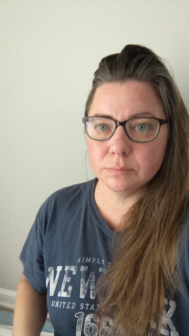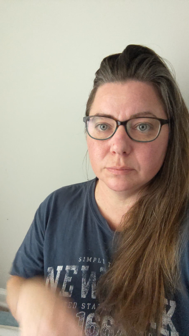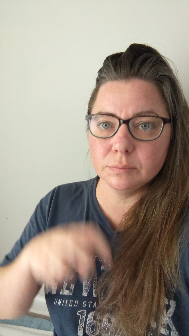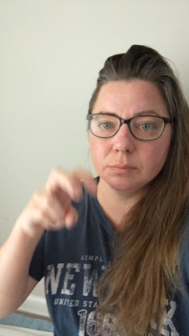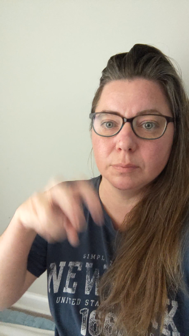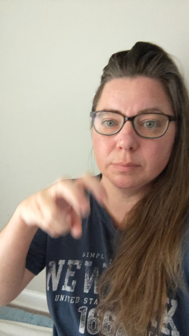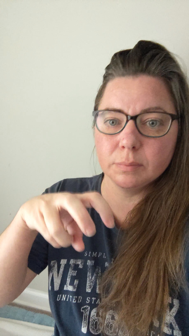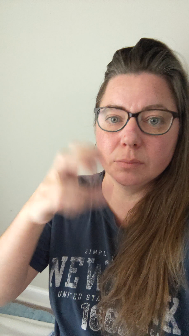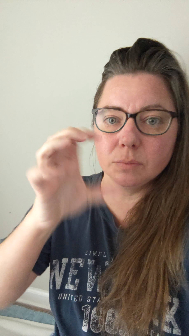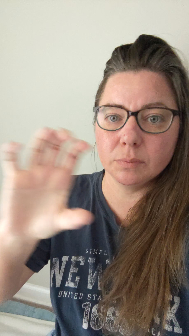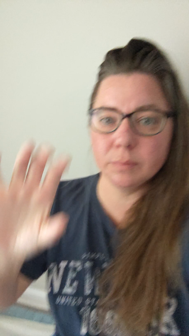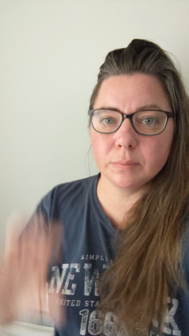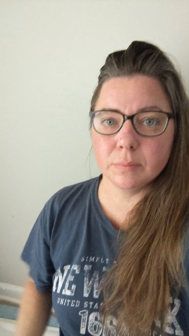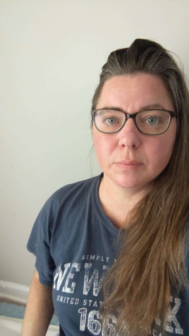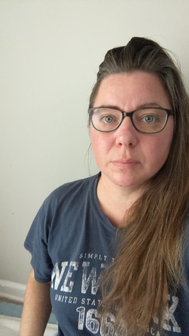potato chip